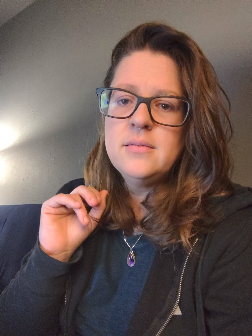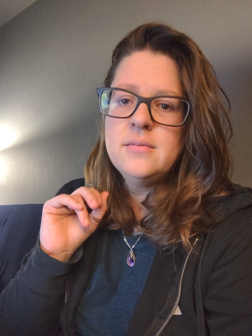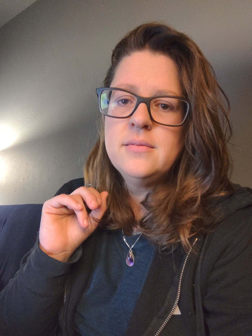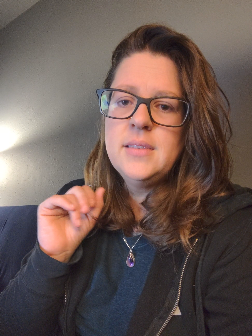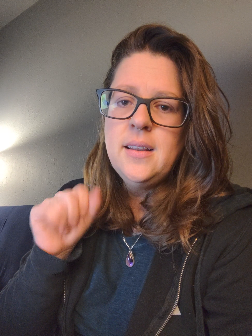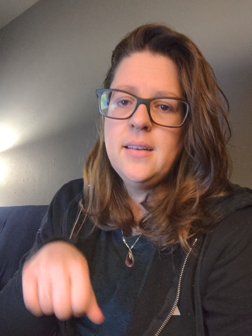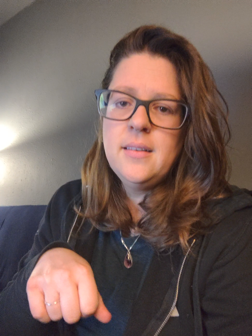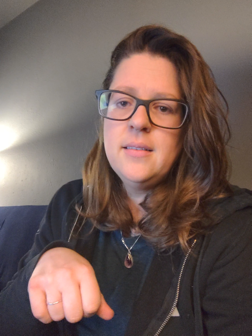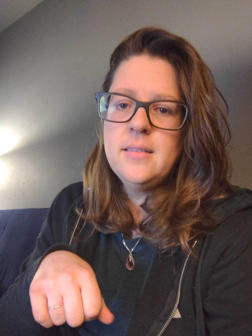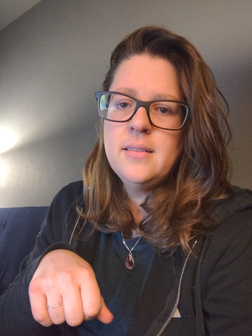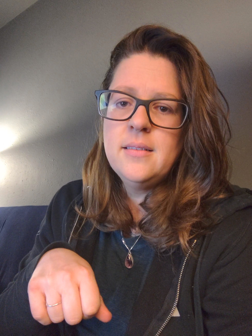can